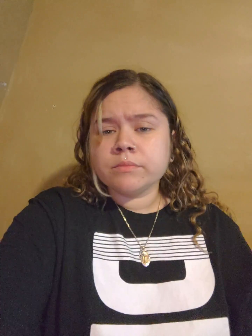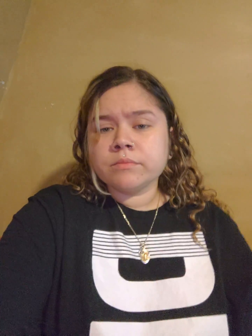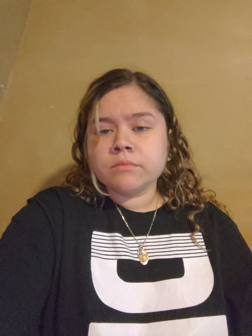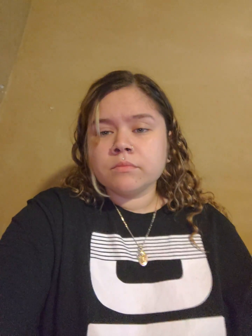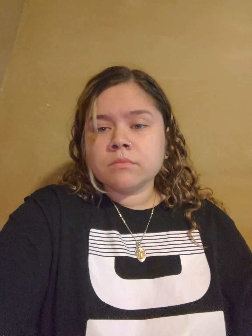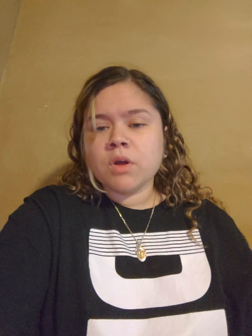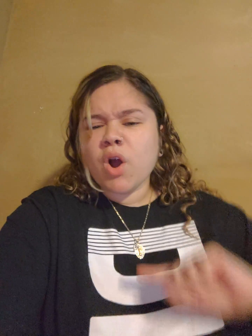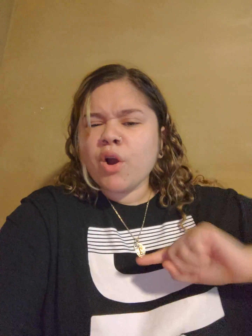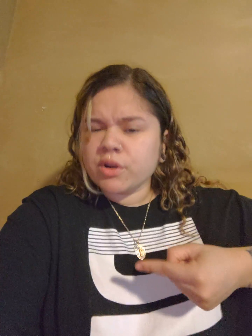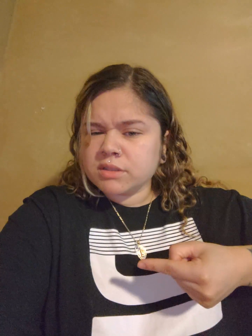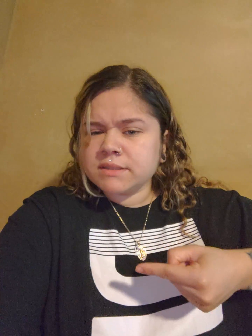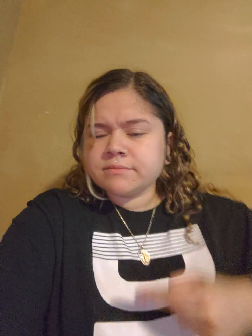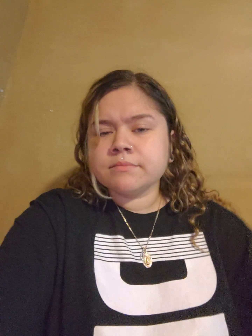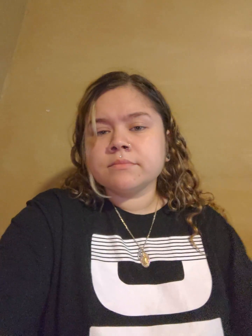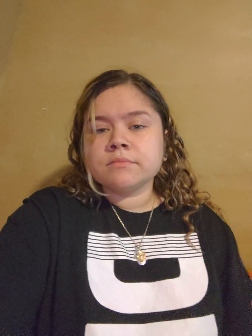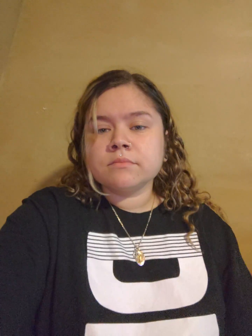hurt